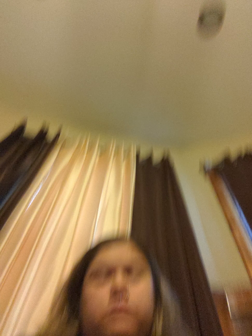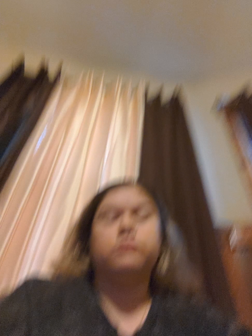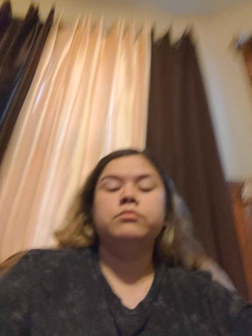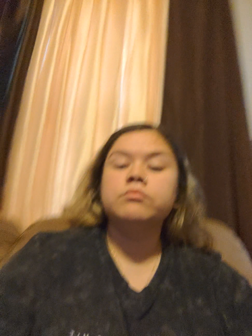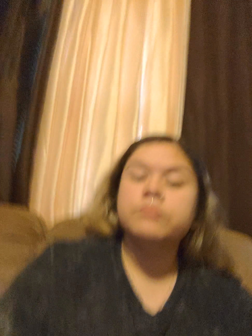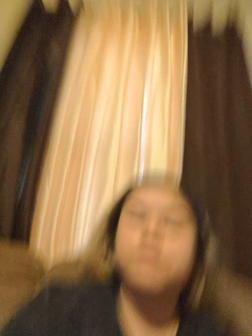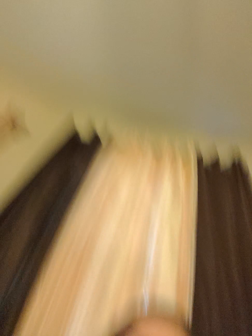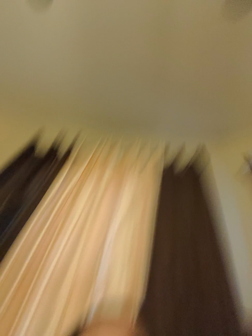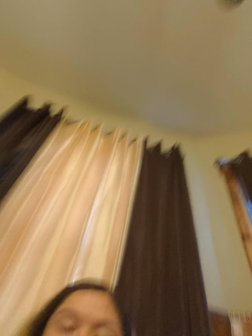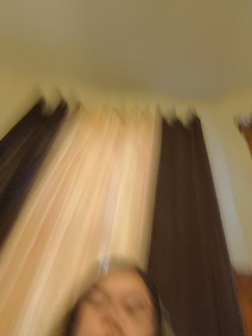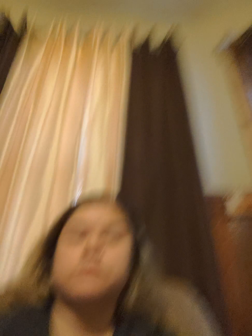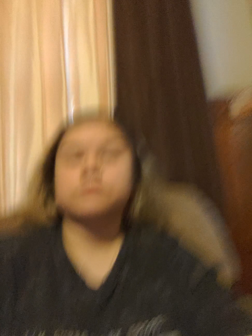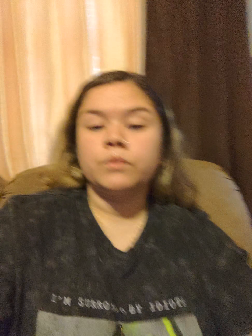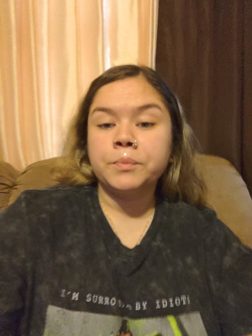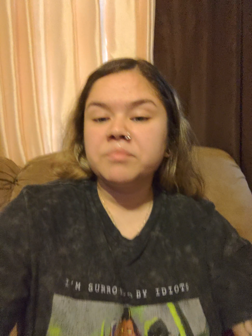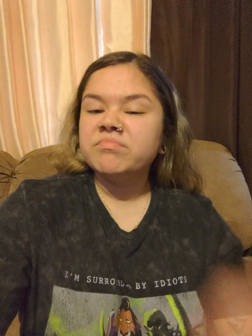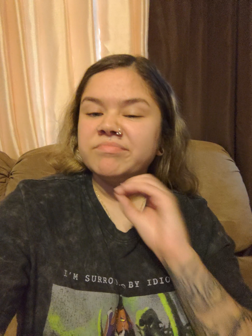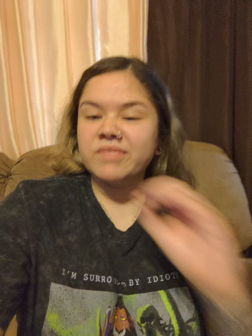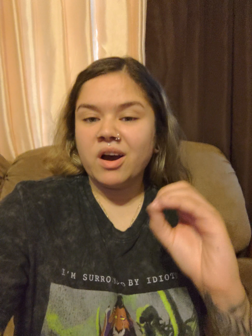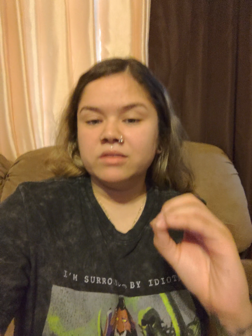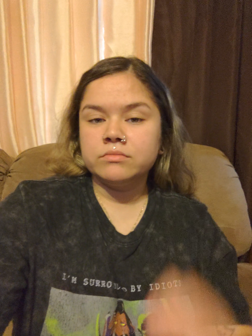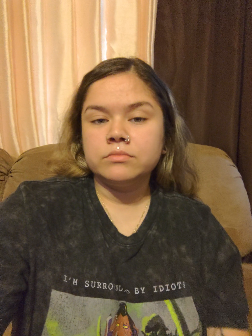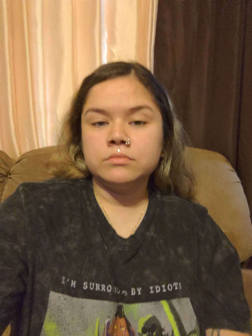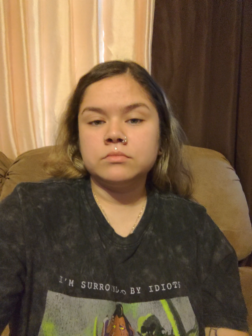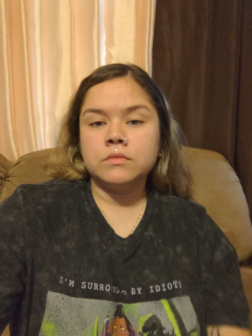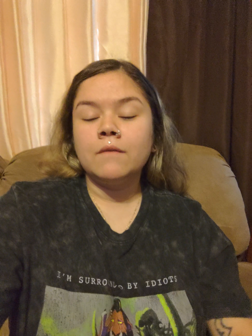none